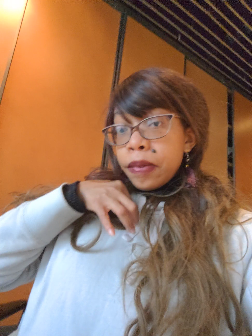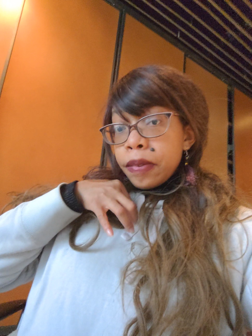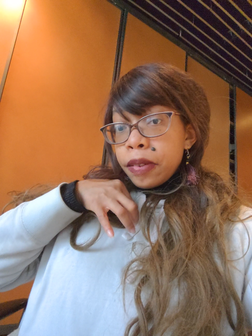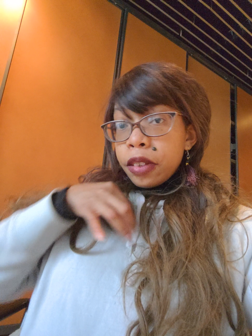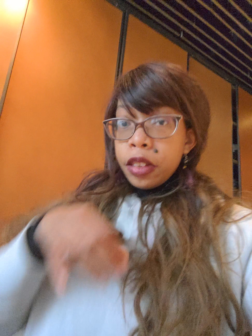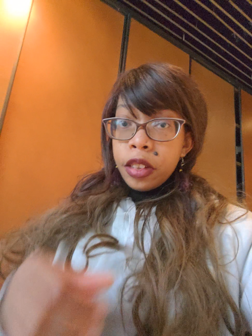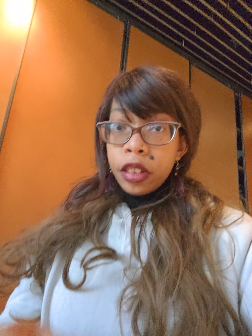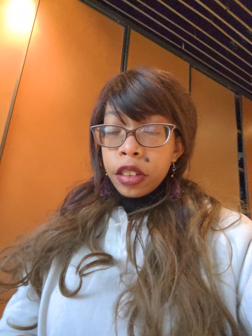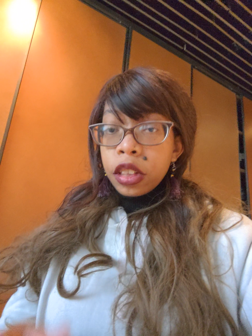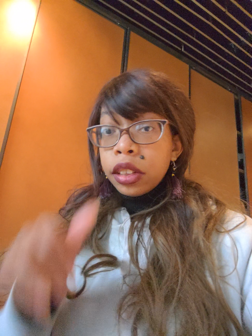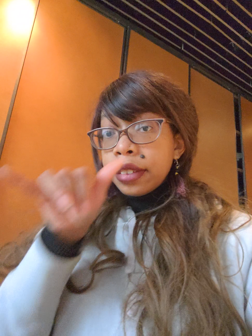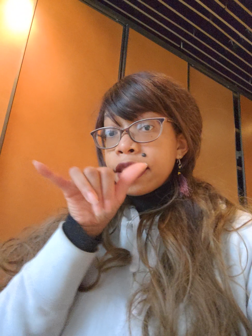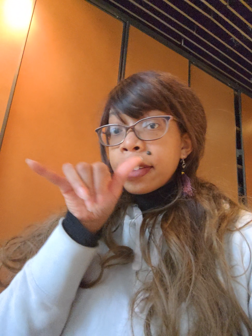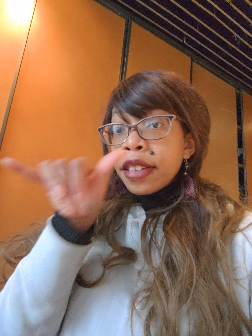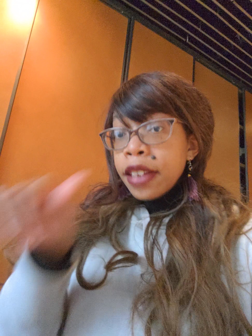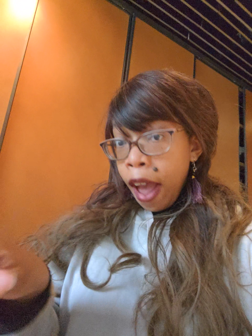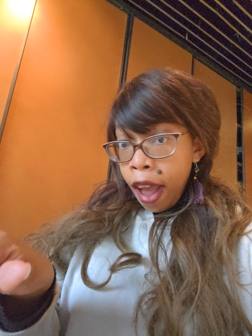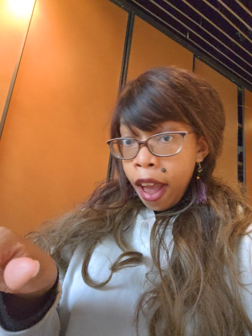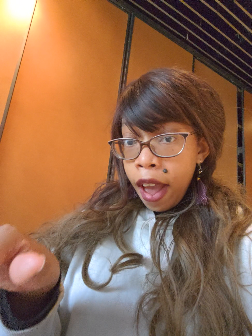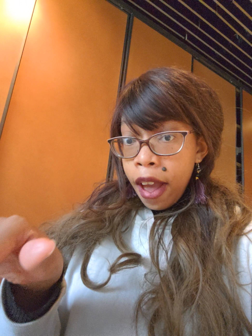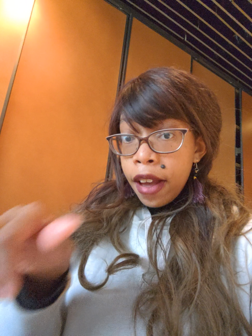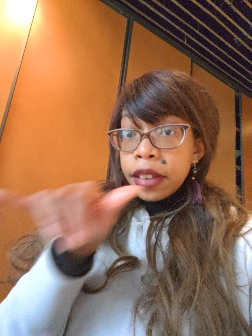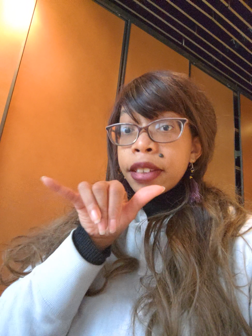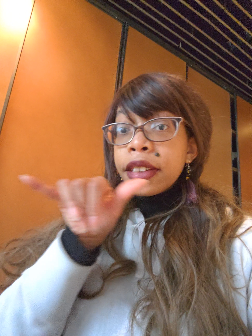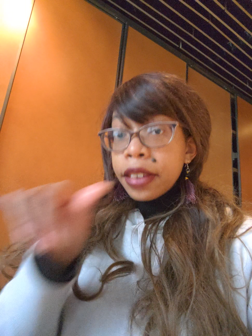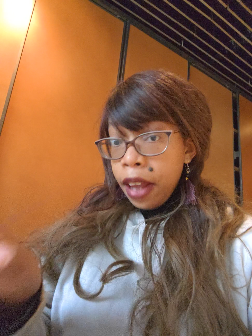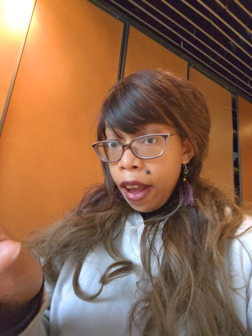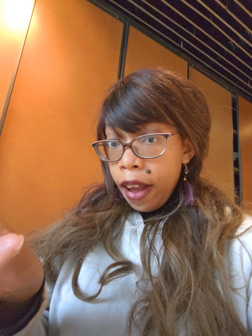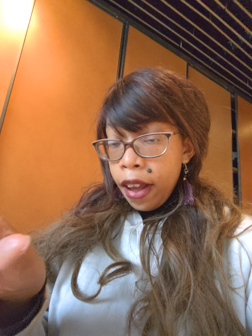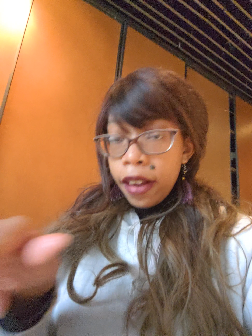stay